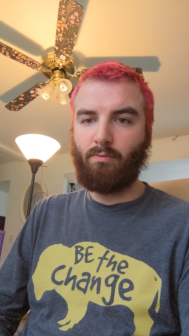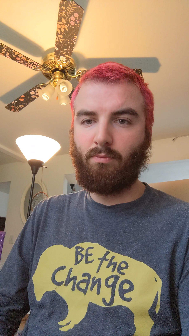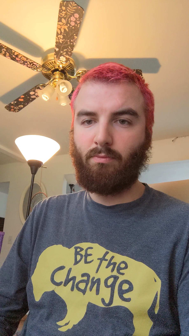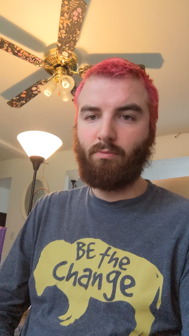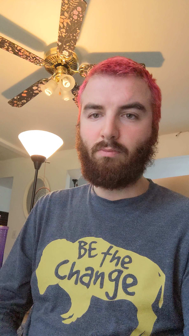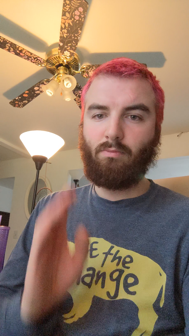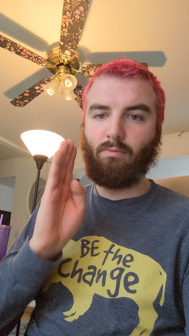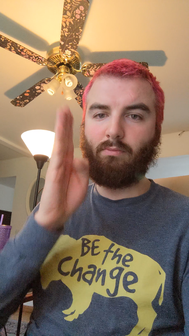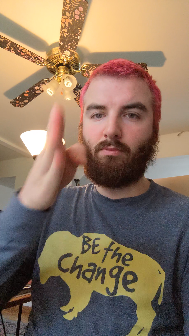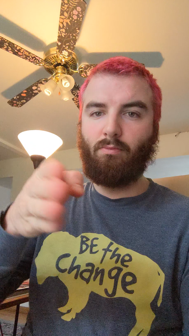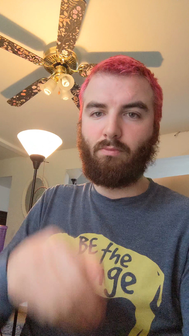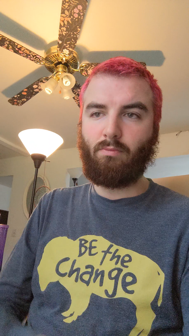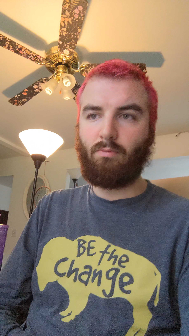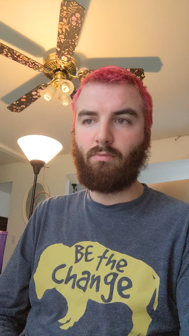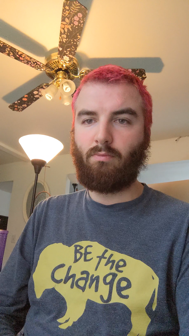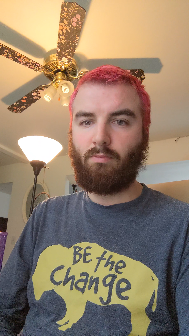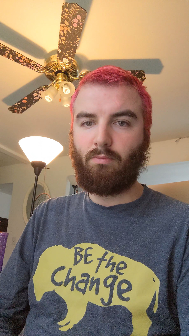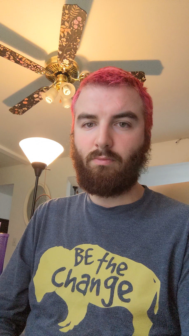over